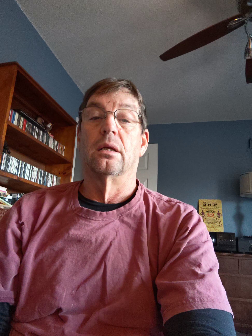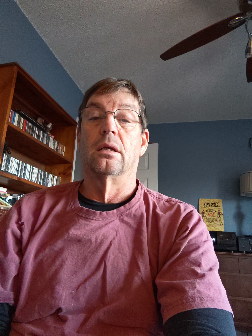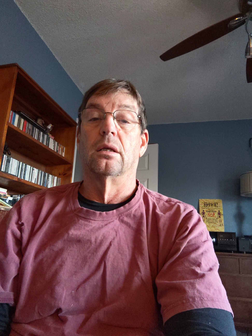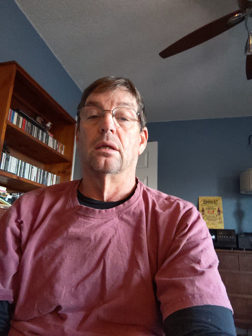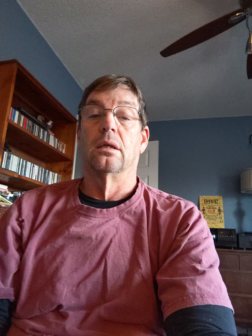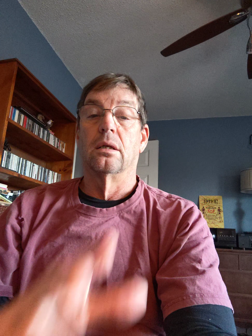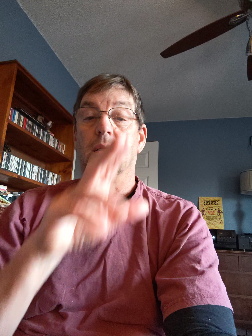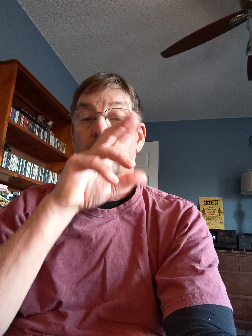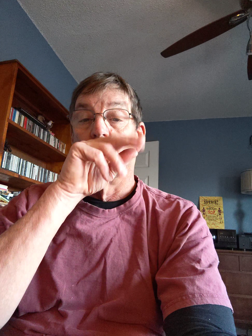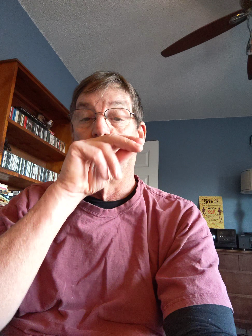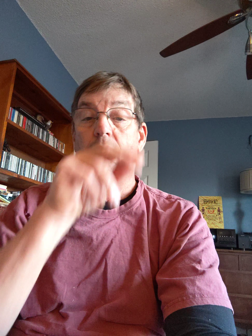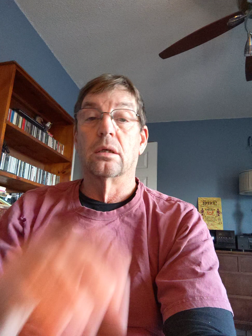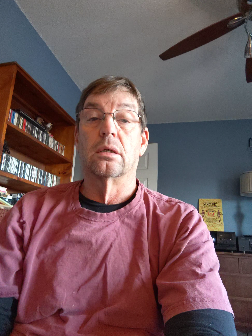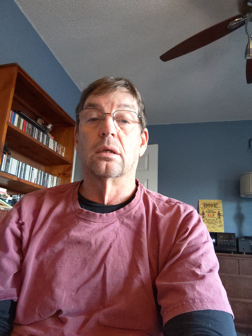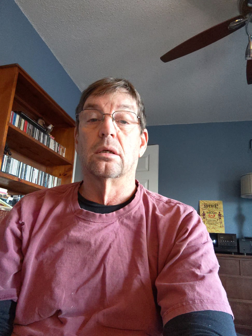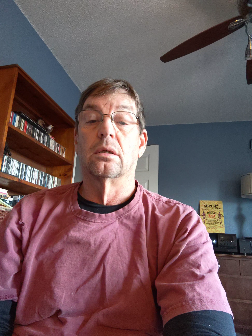duck